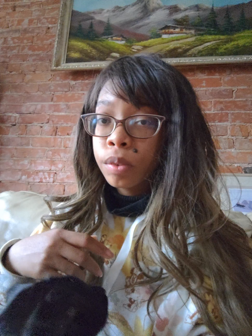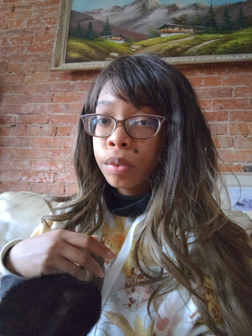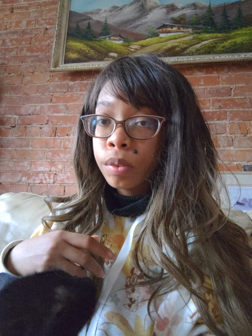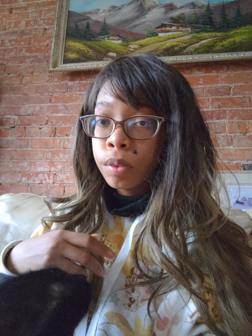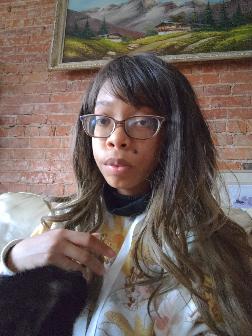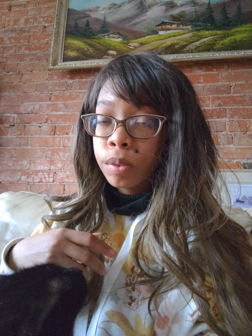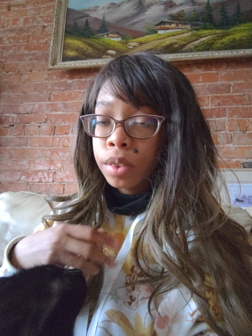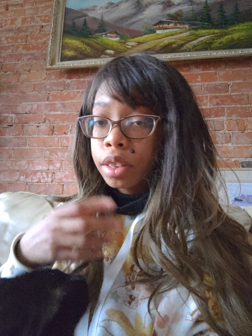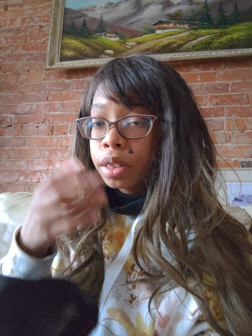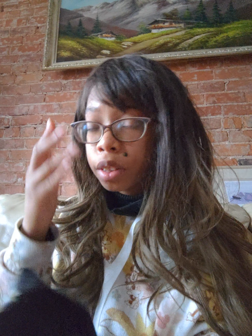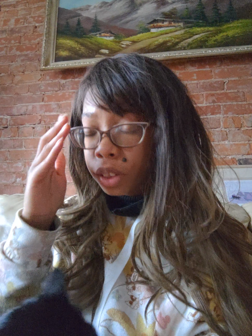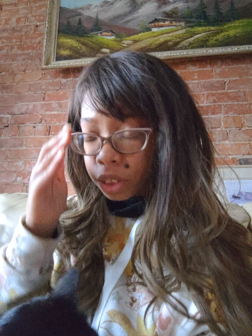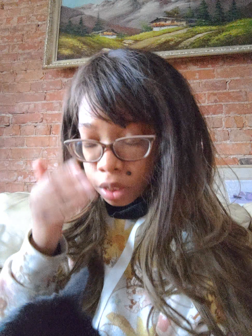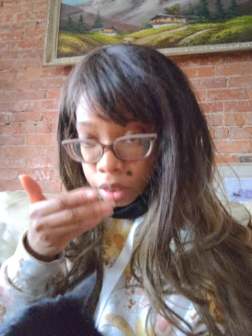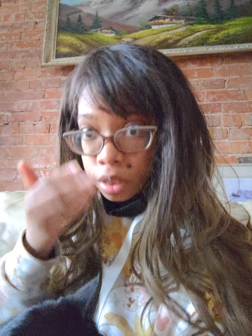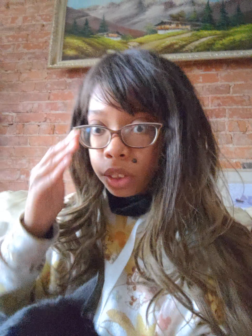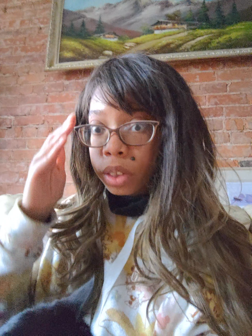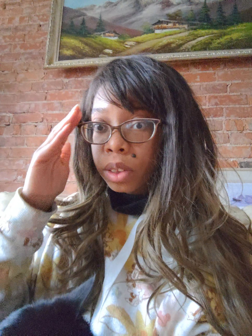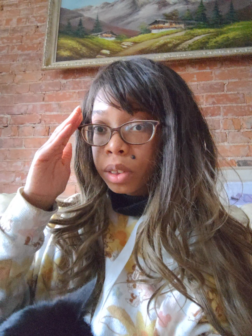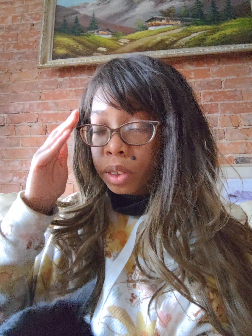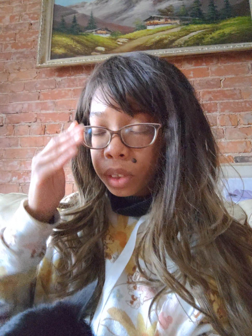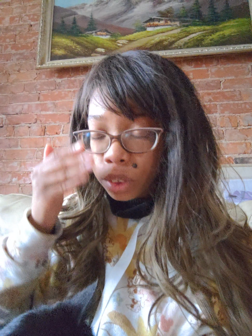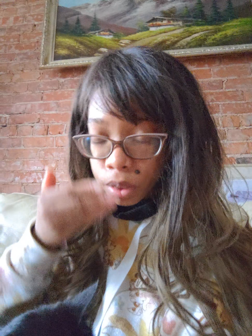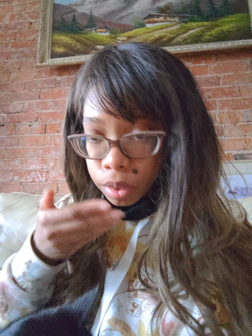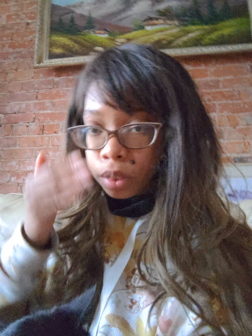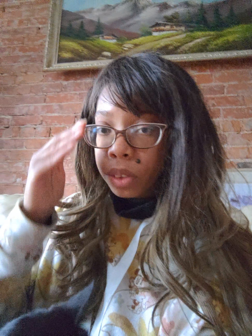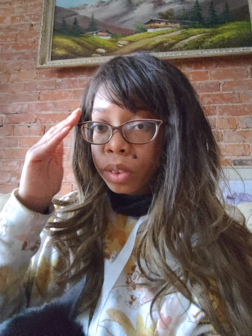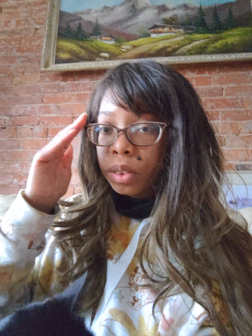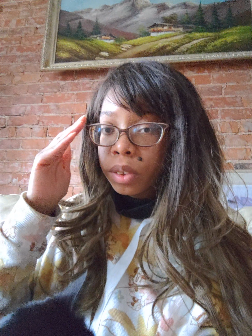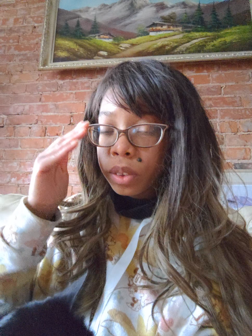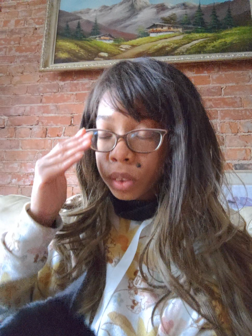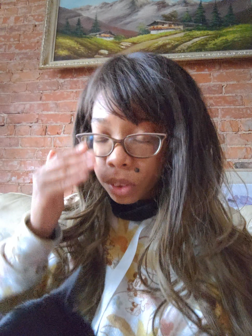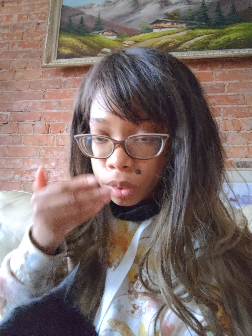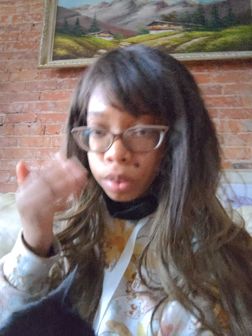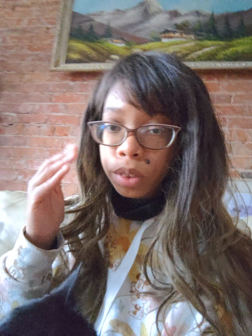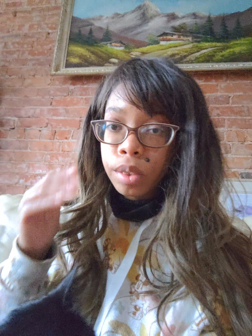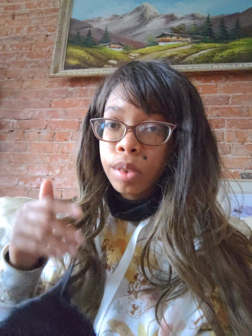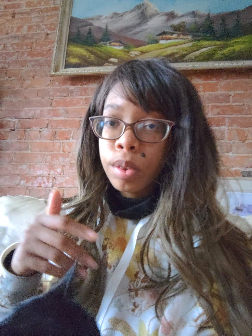sleepy